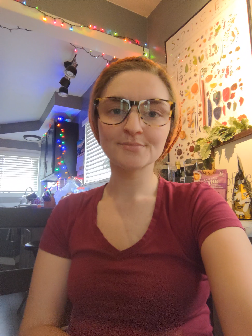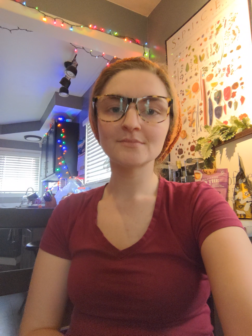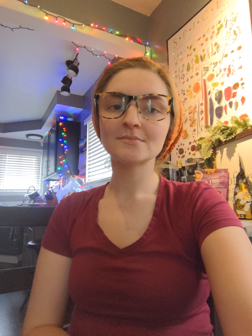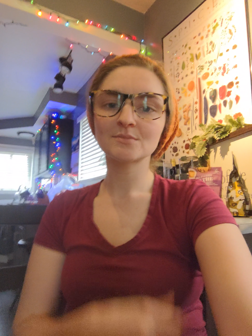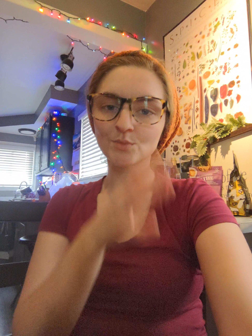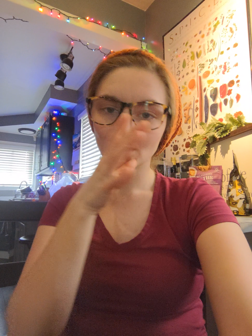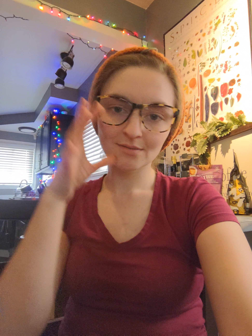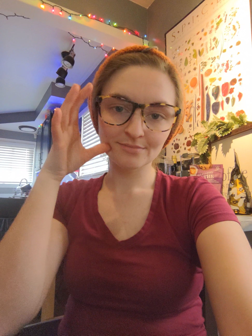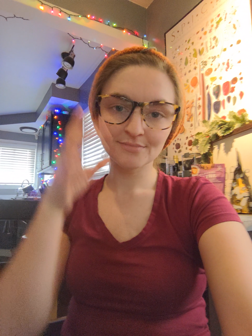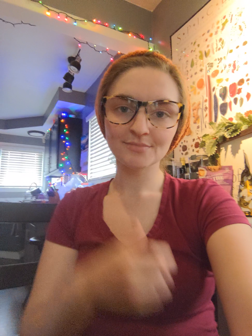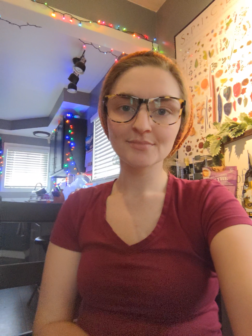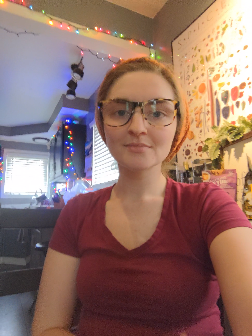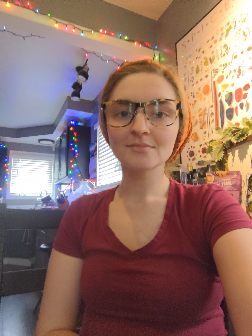farm